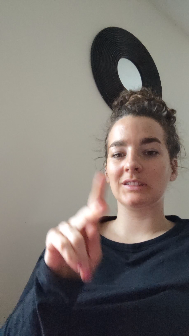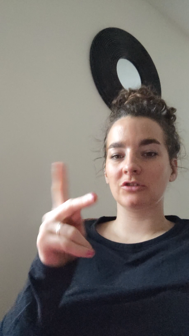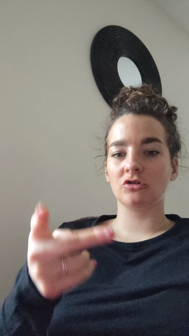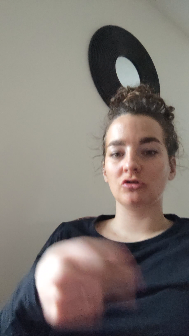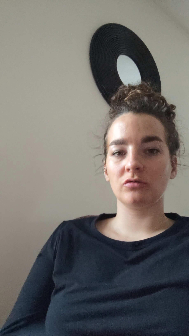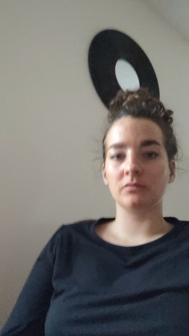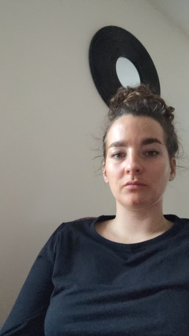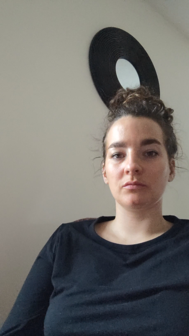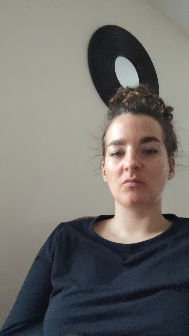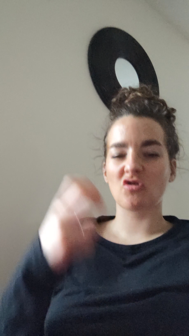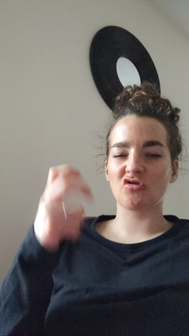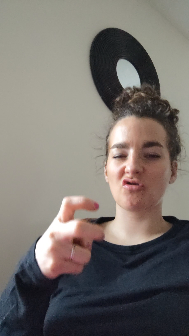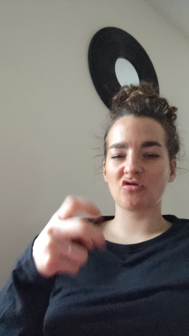hard